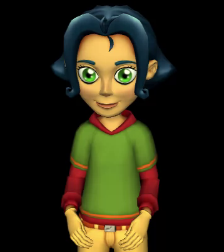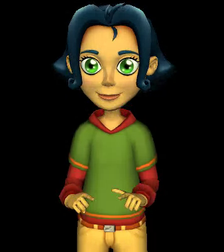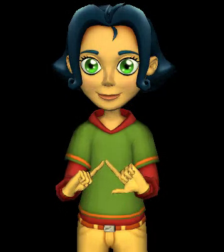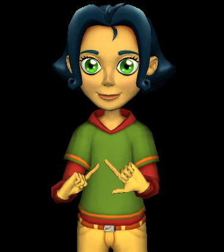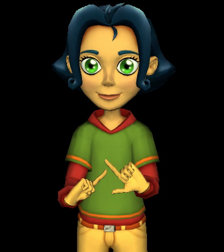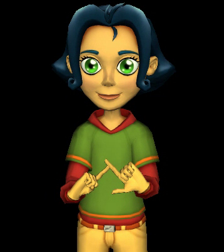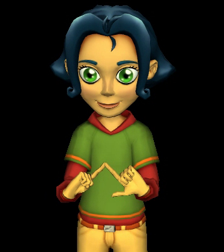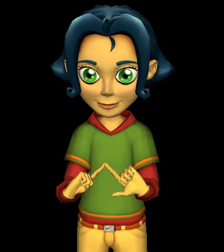دائرة